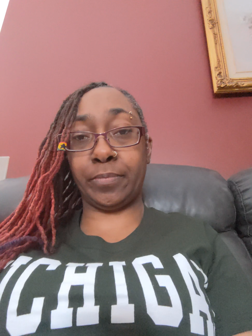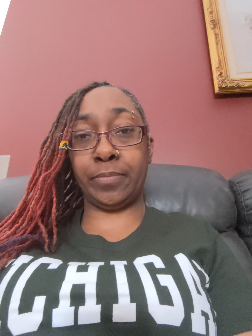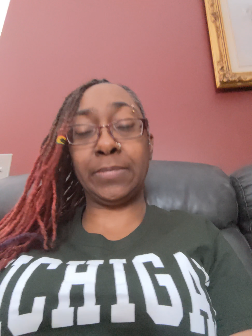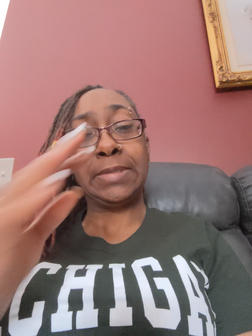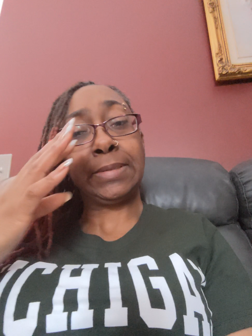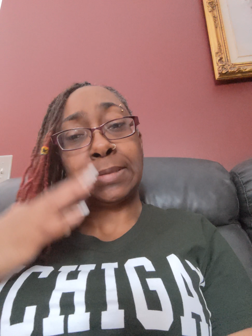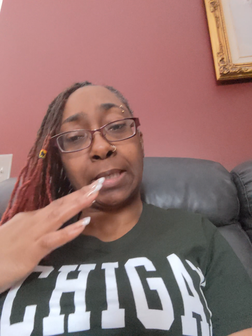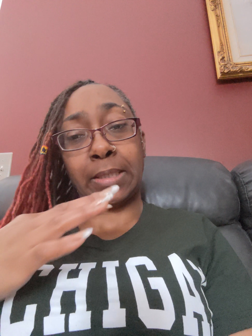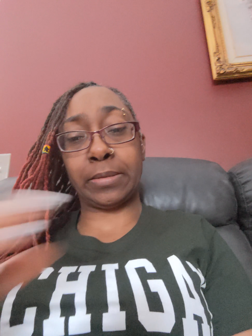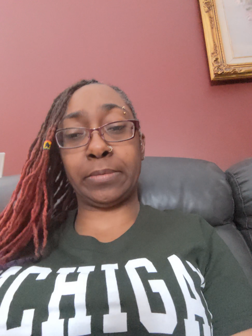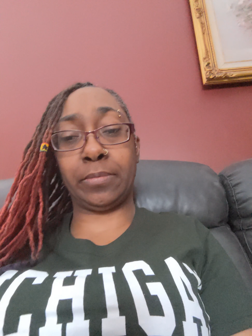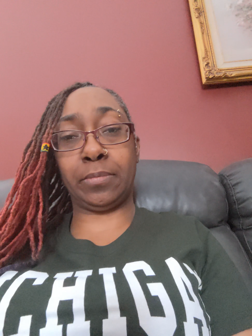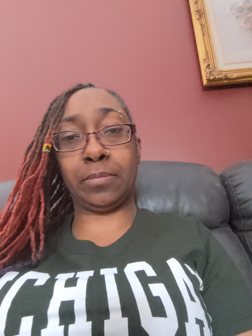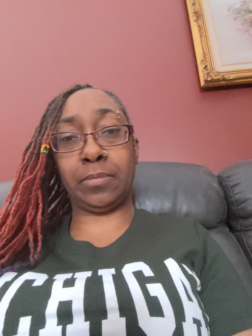sad